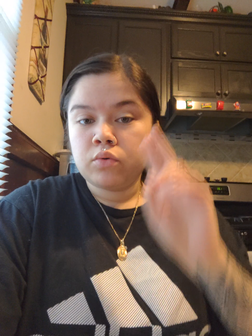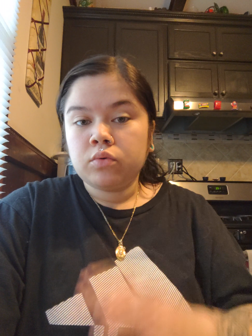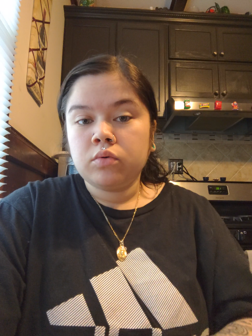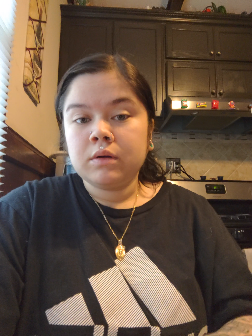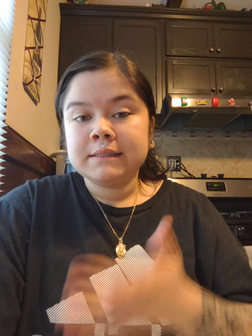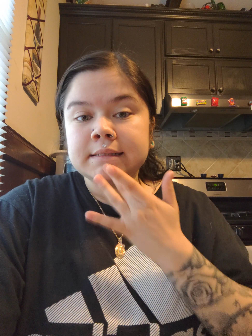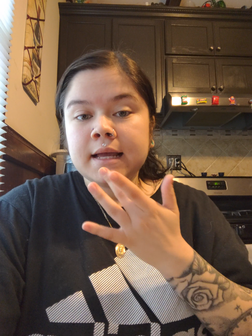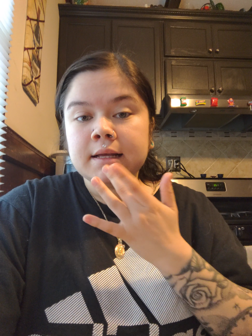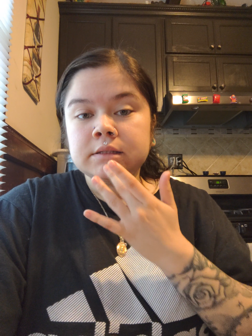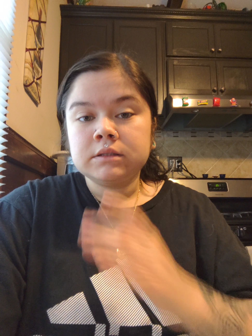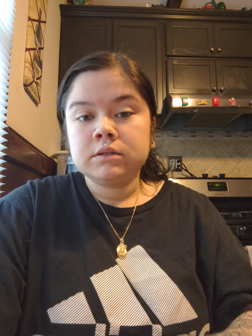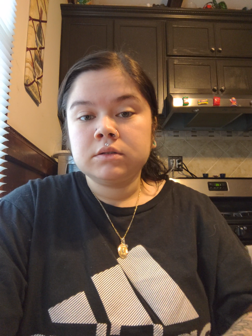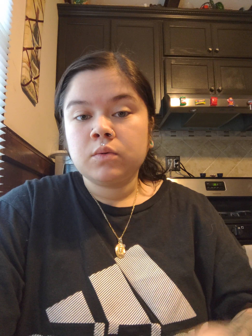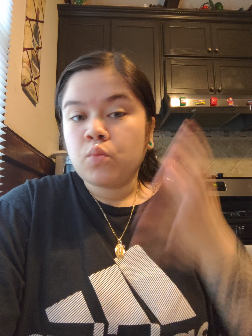taste